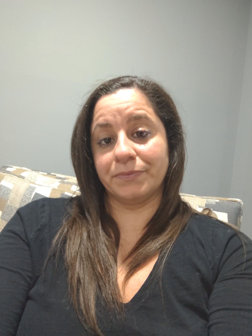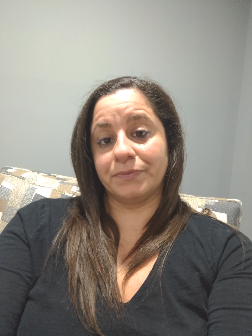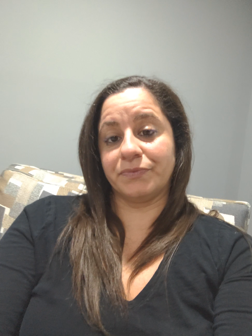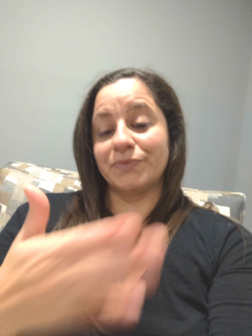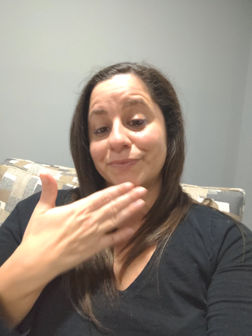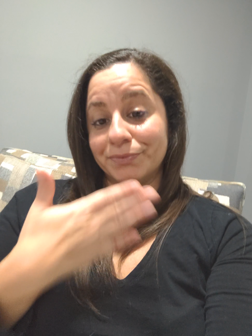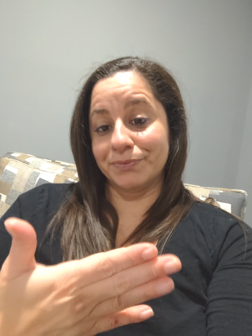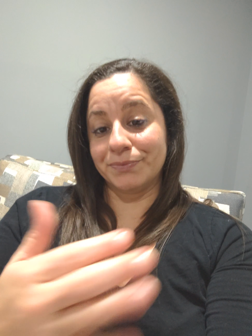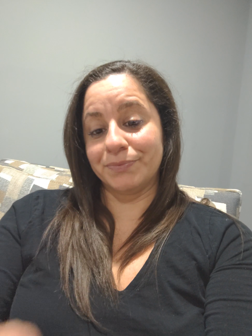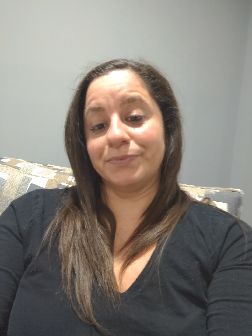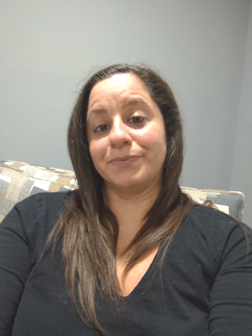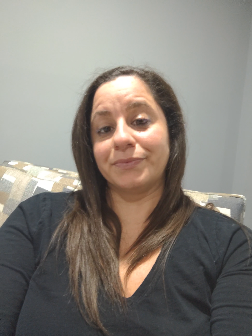thank you